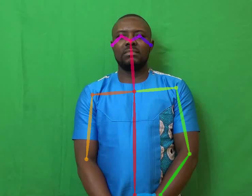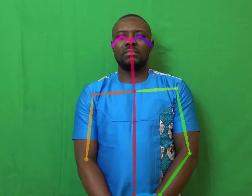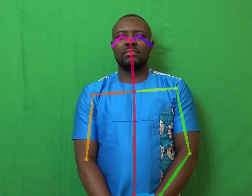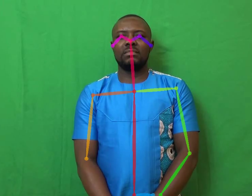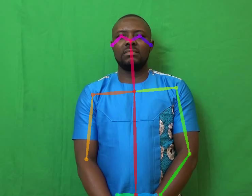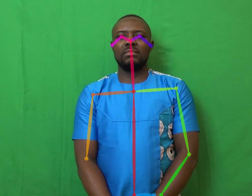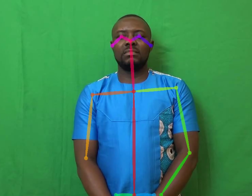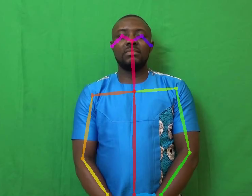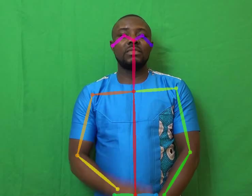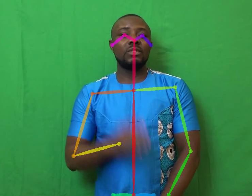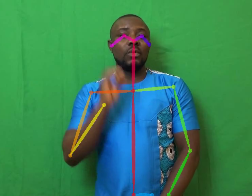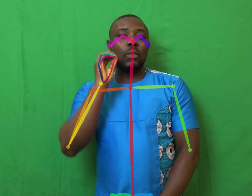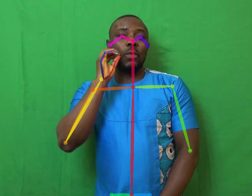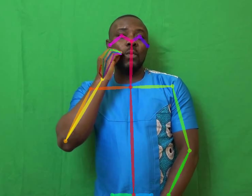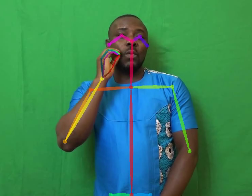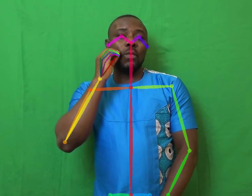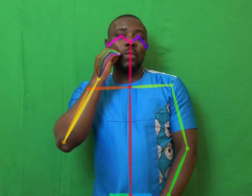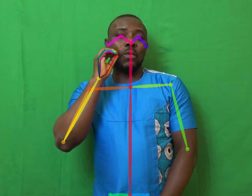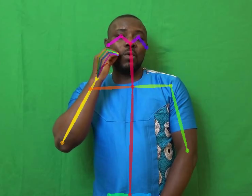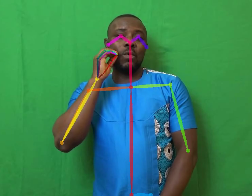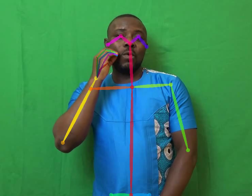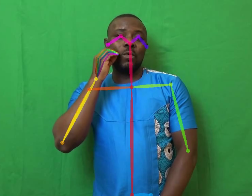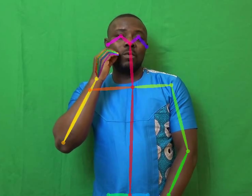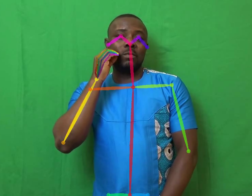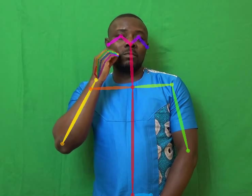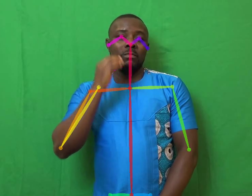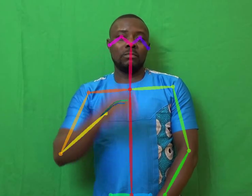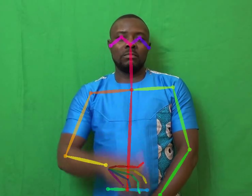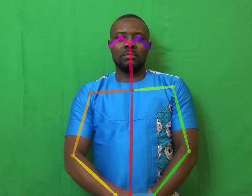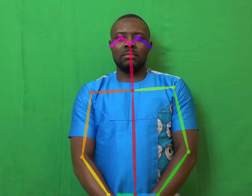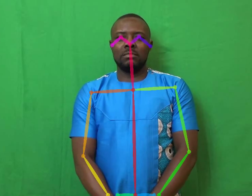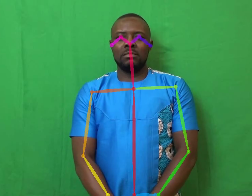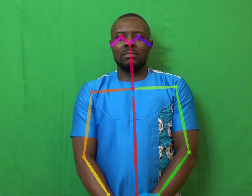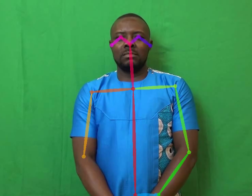onion